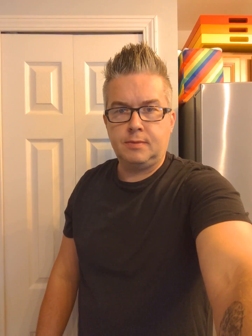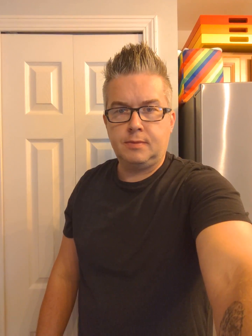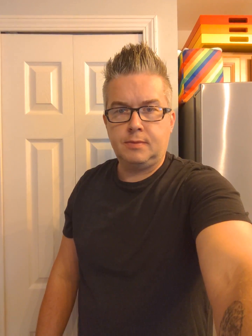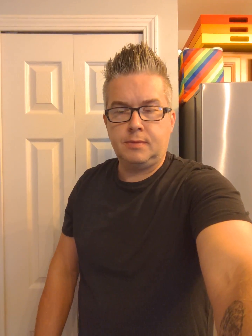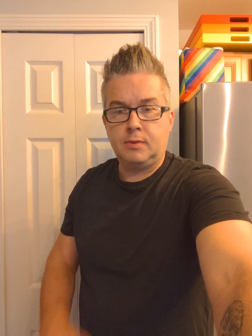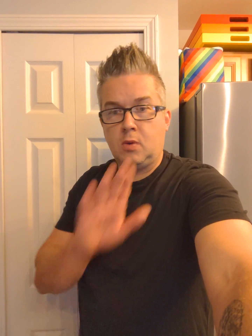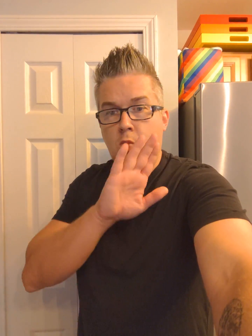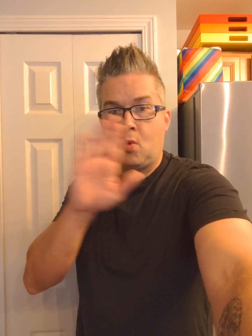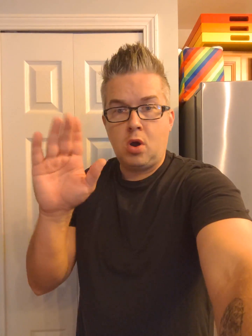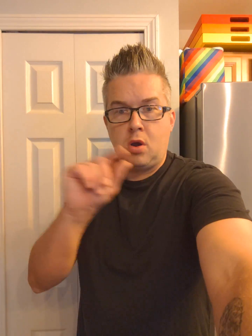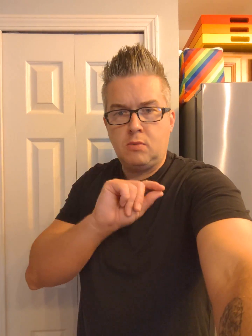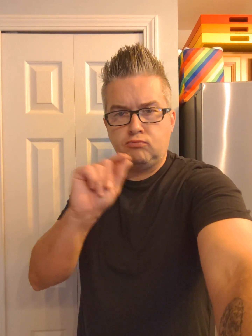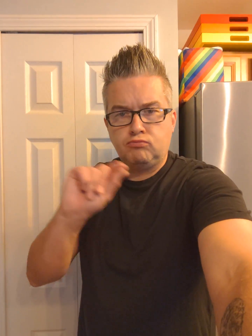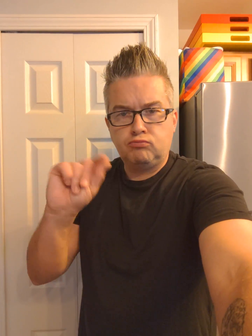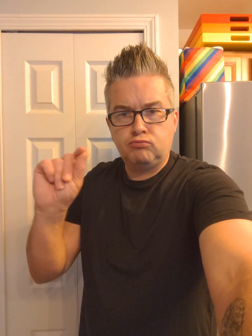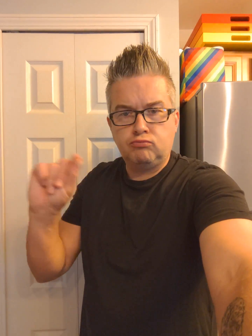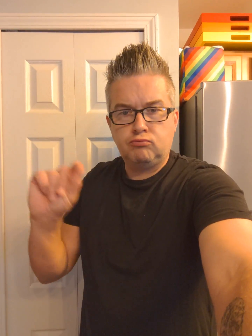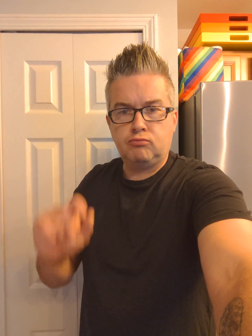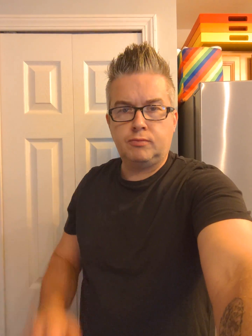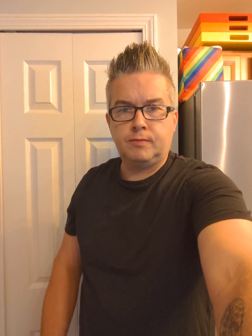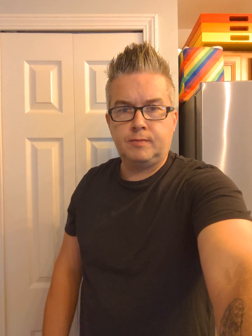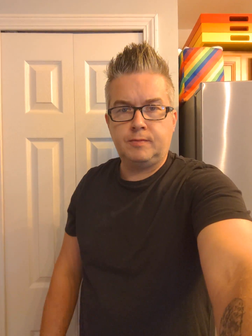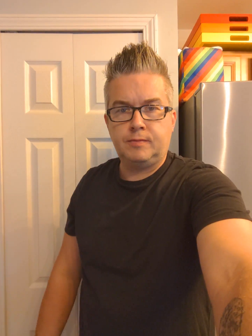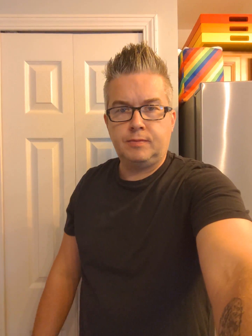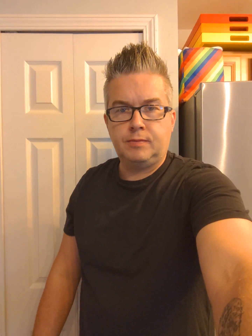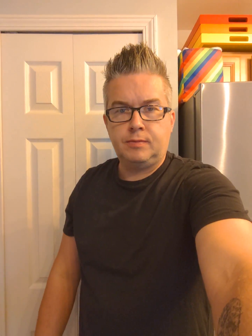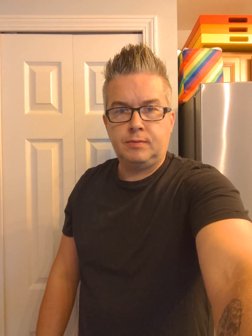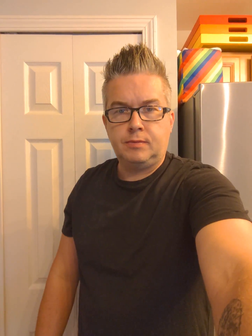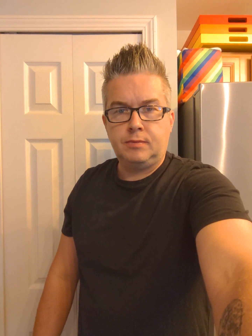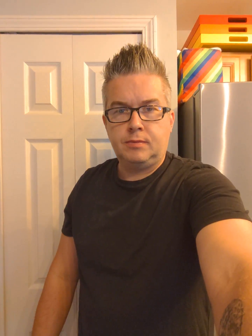chalk